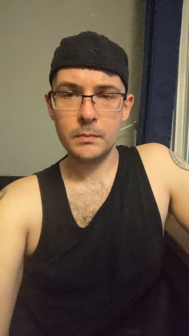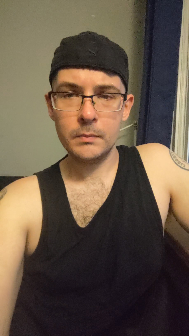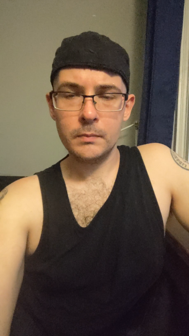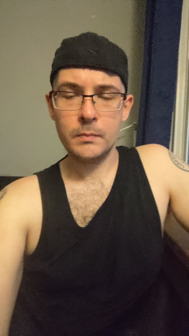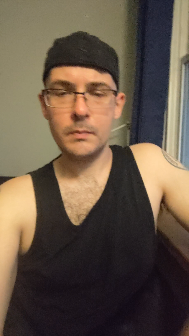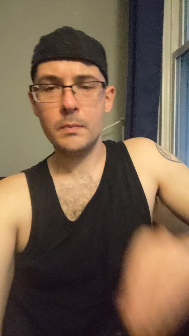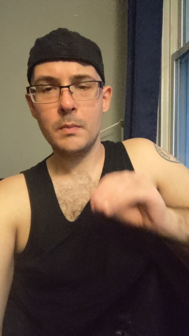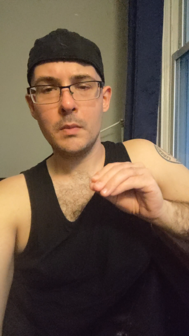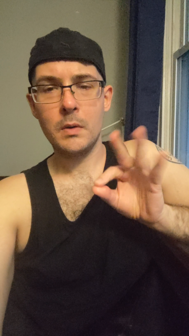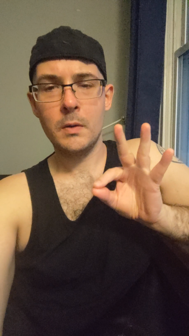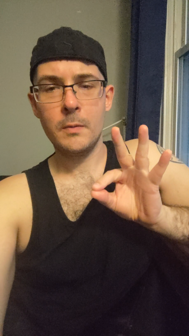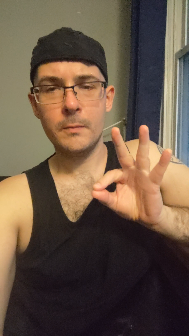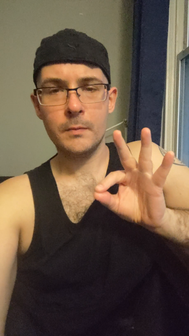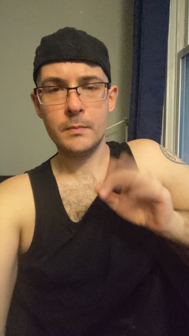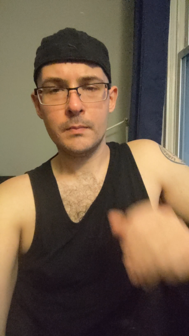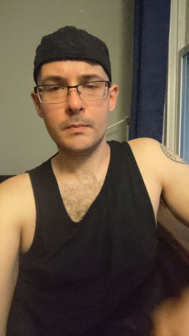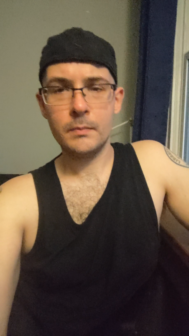of